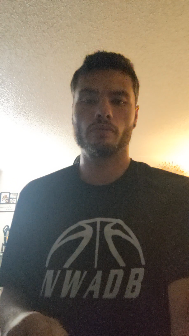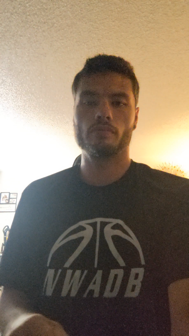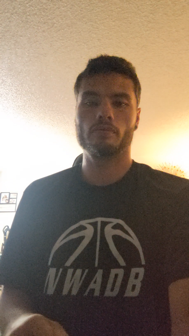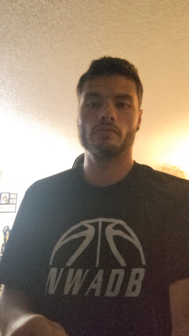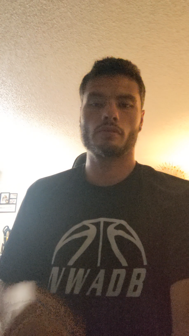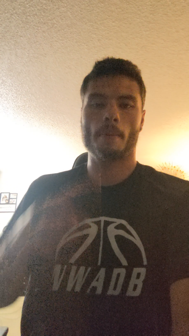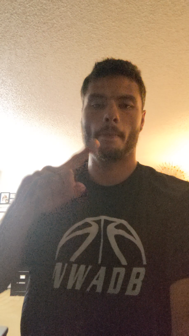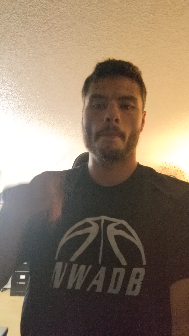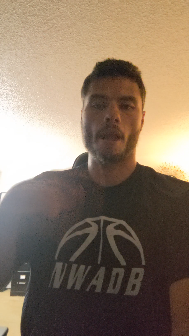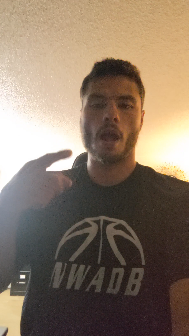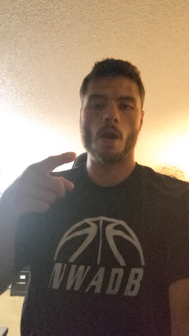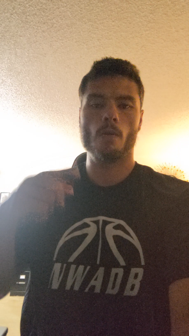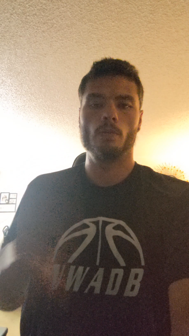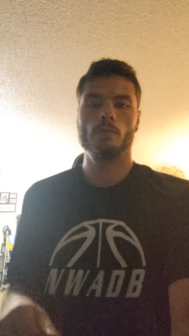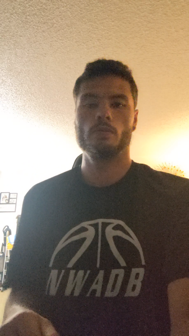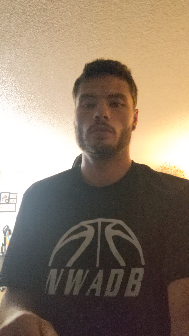about